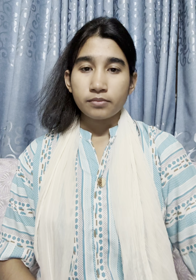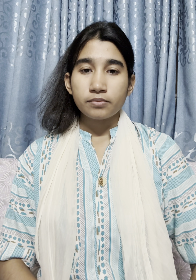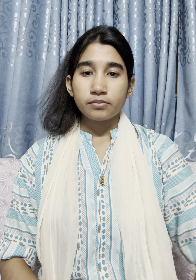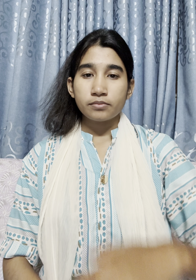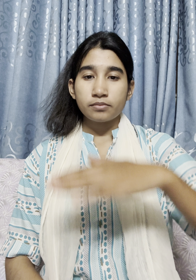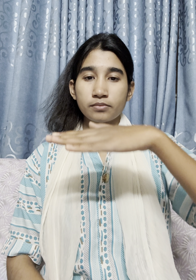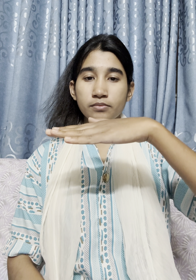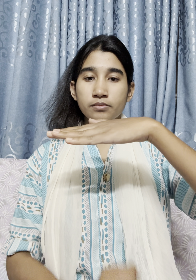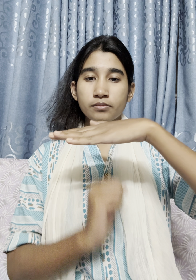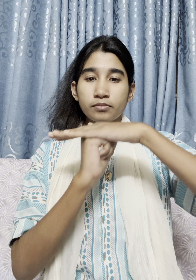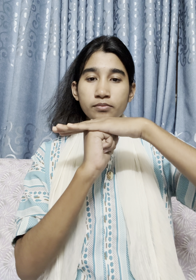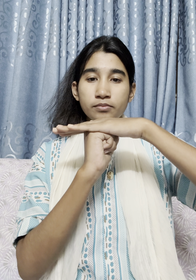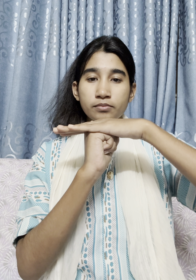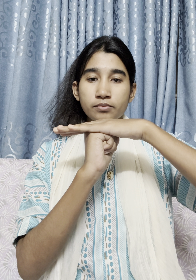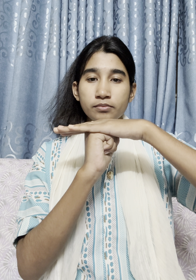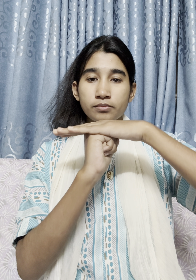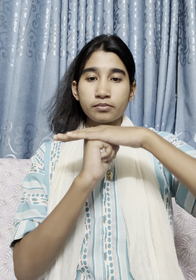সমর্থন